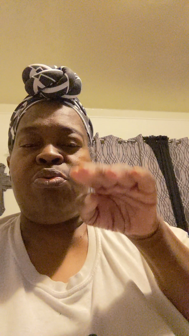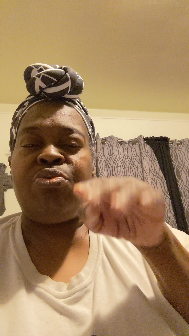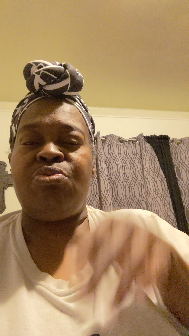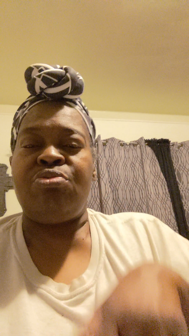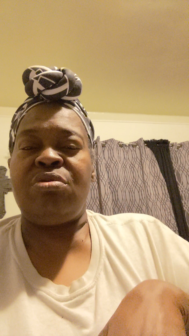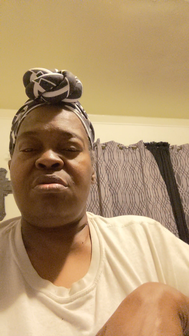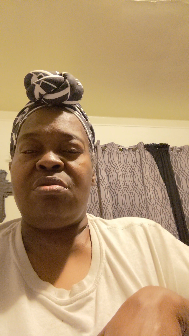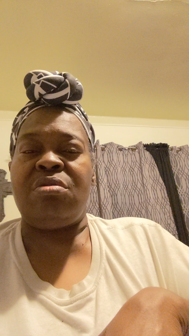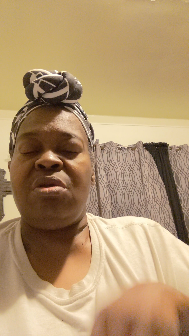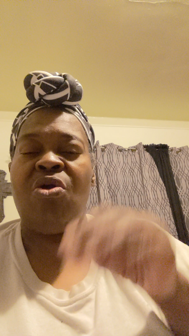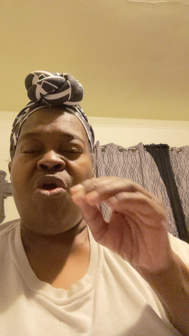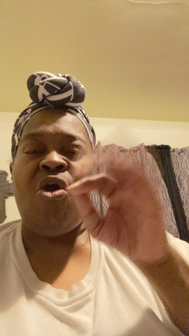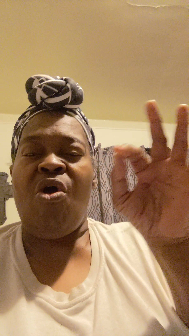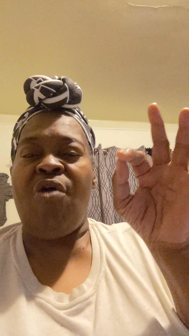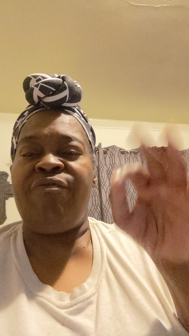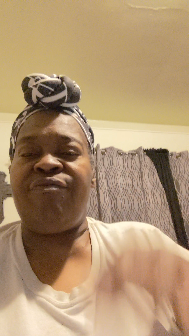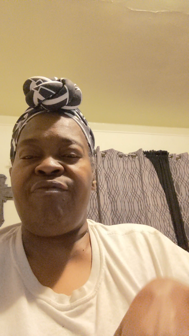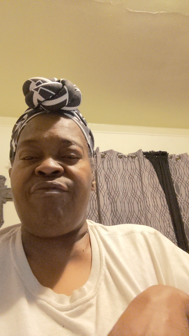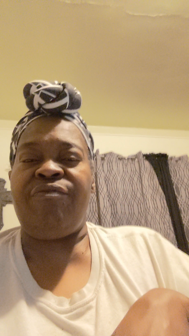off